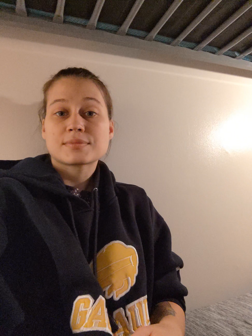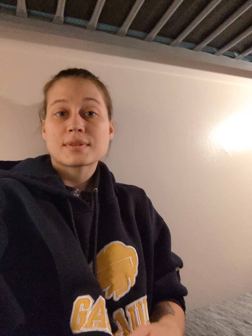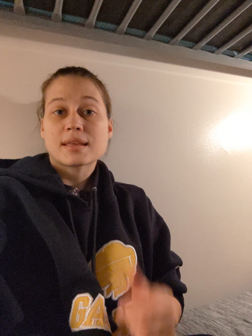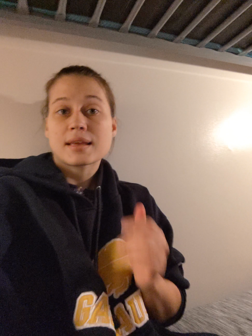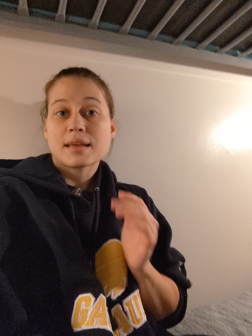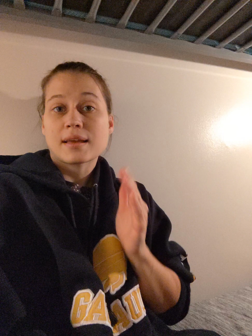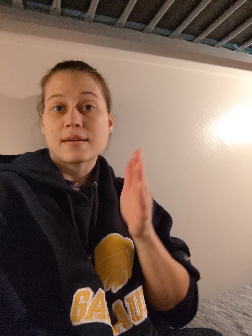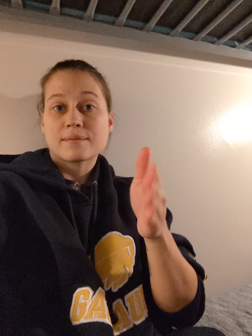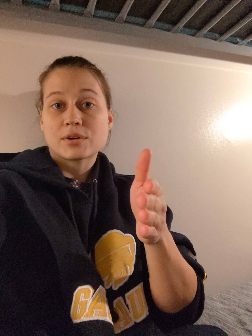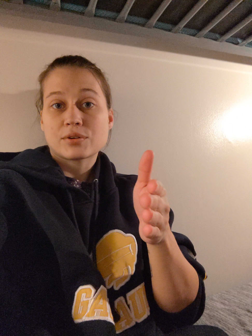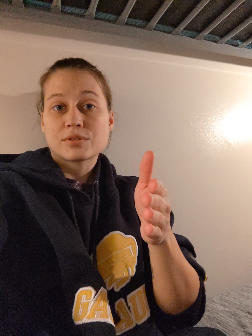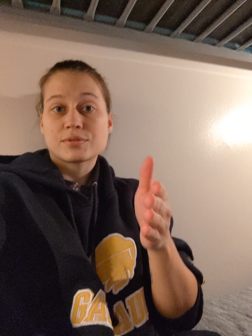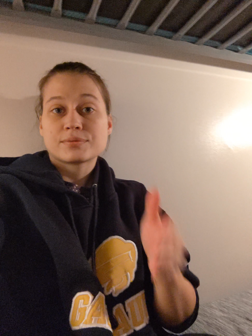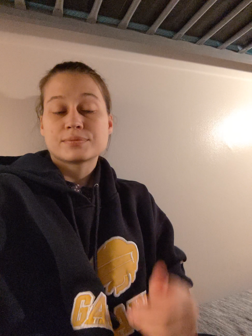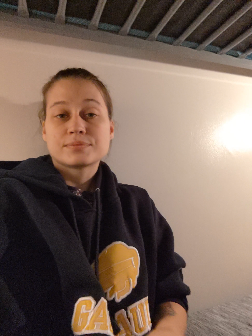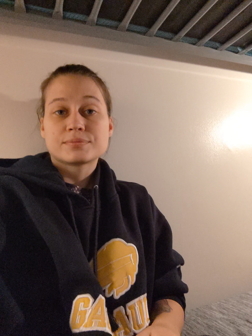after